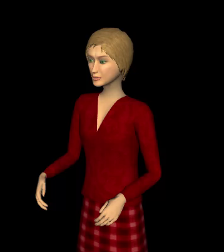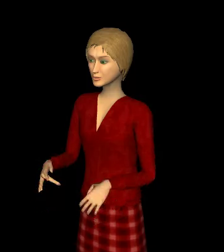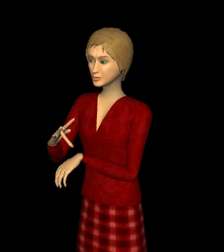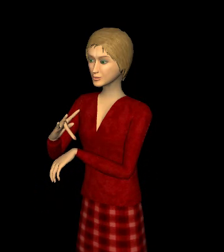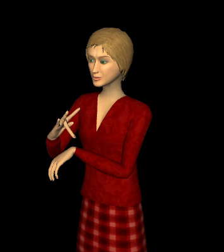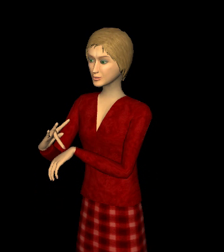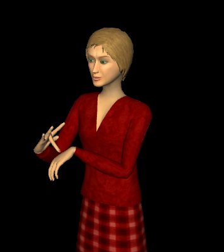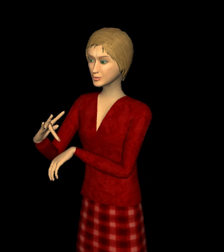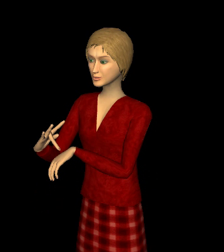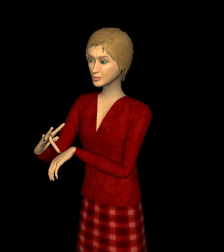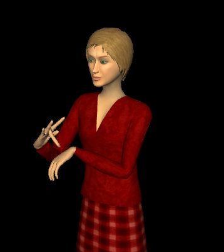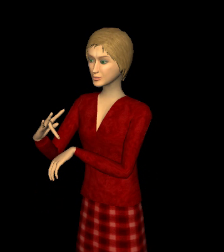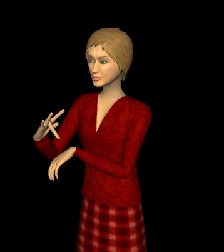يلمس